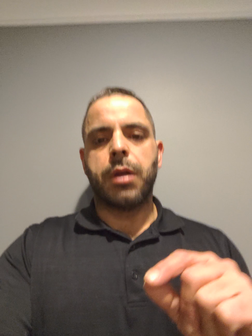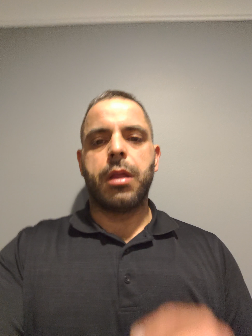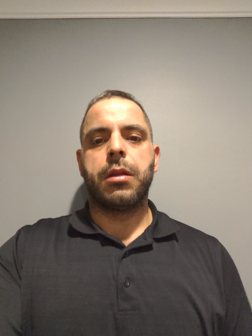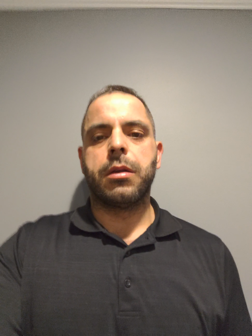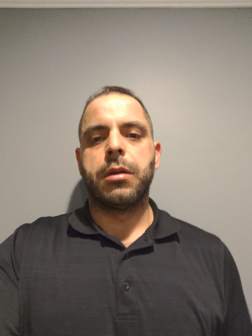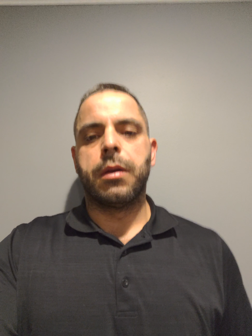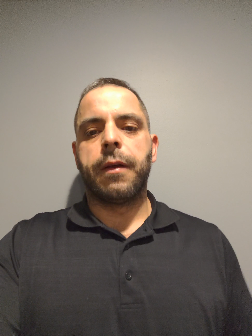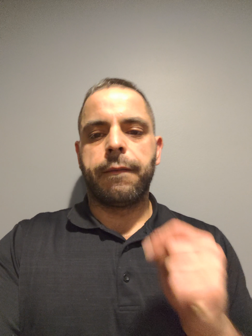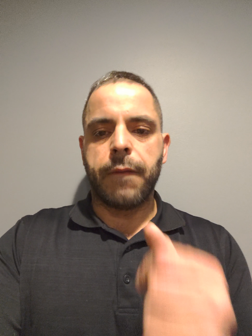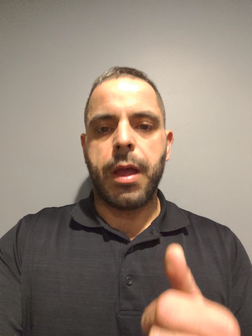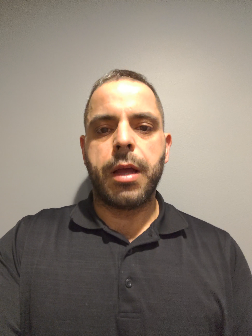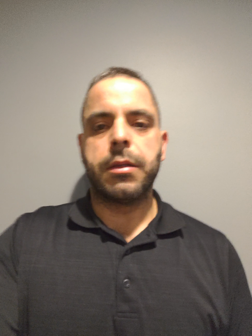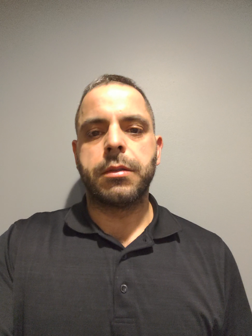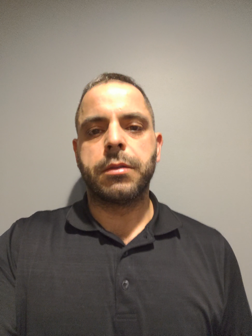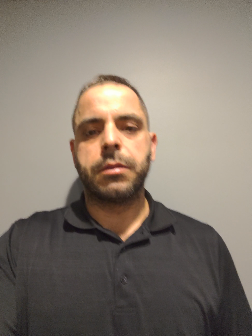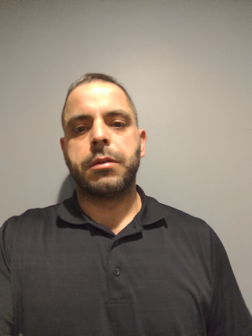fast